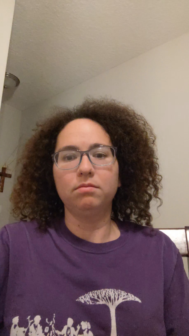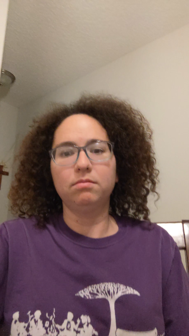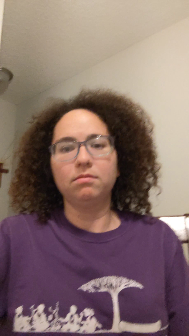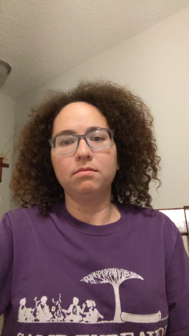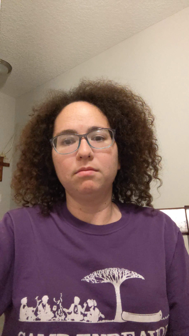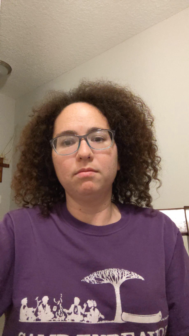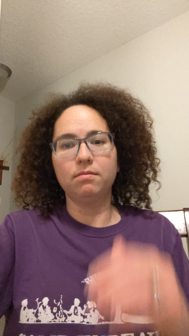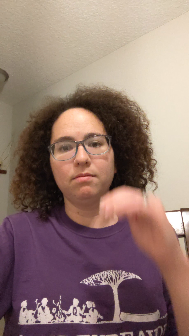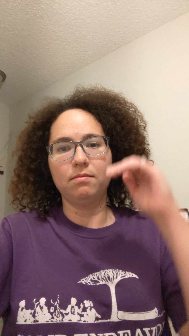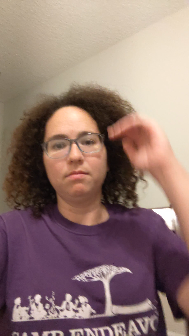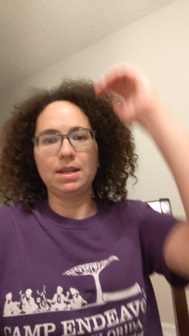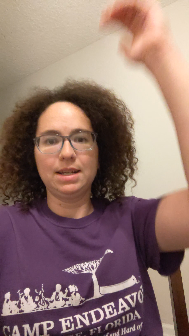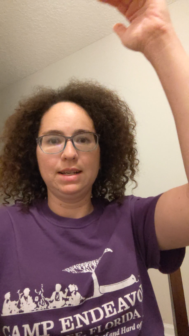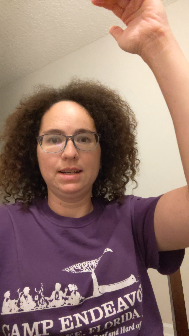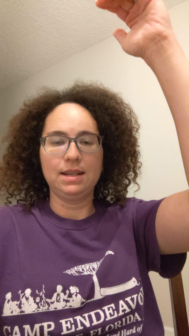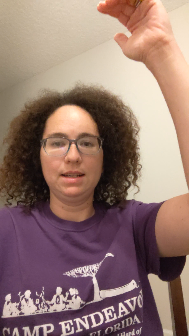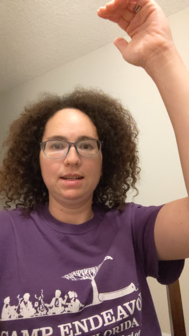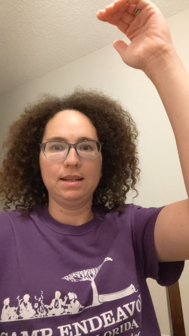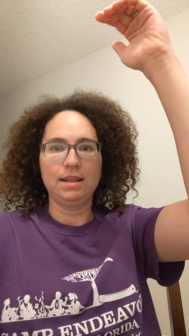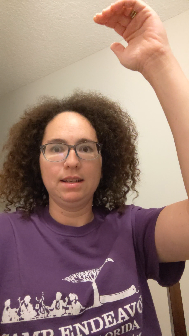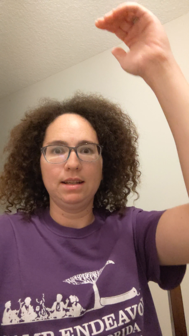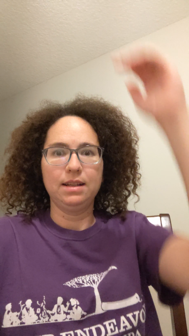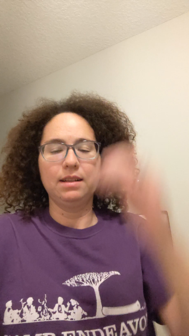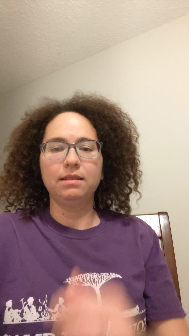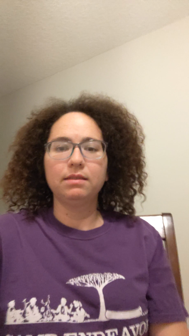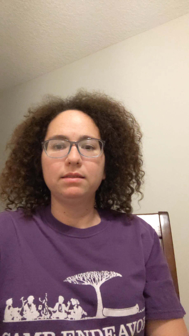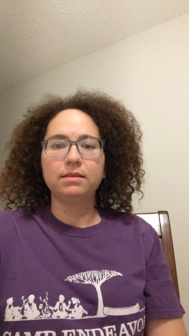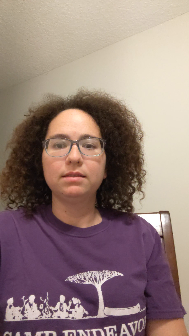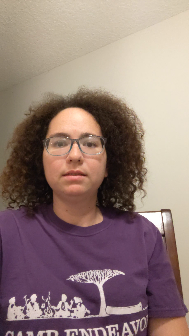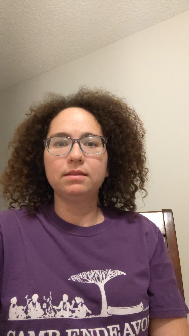big